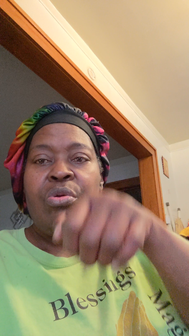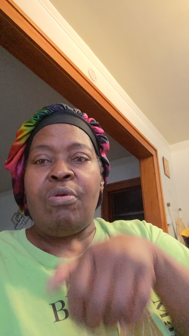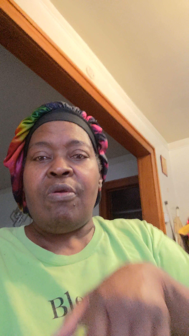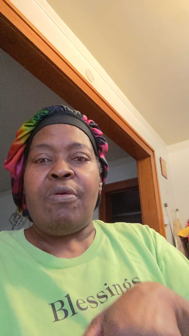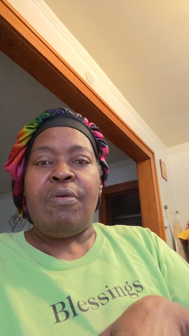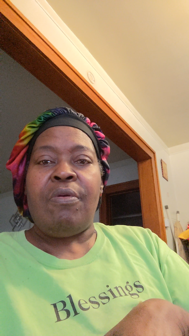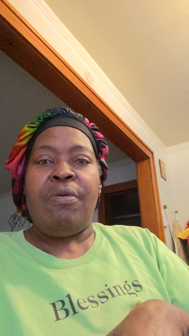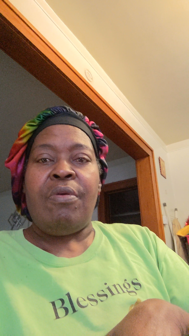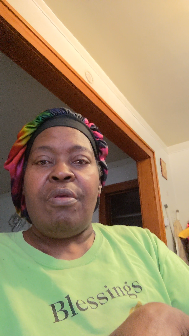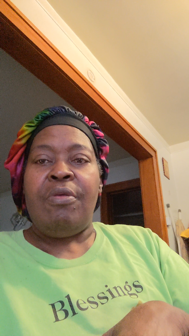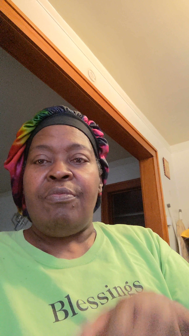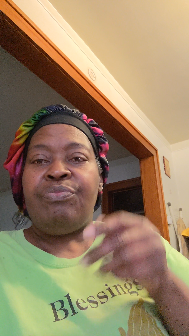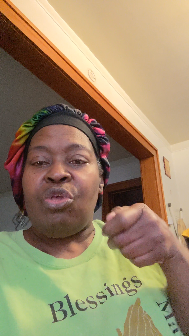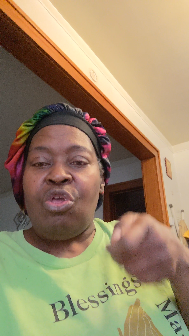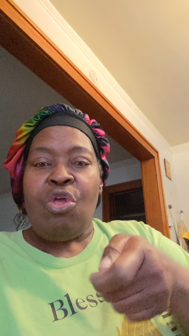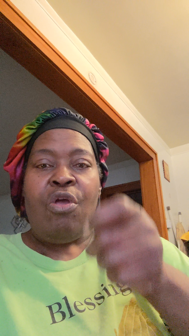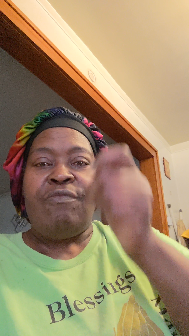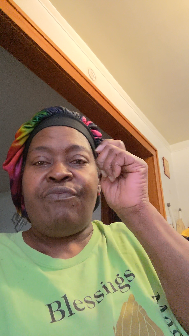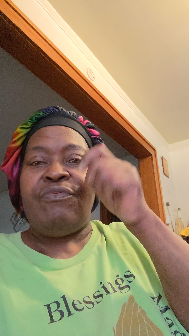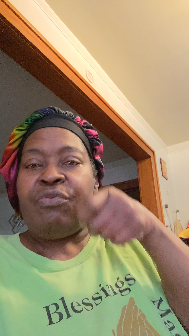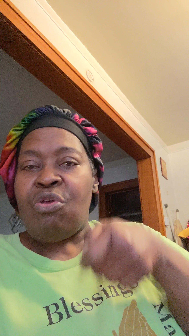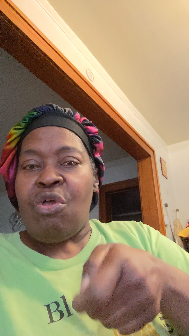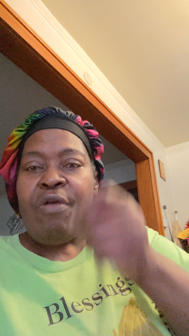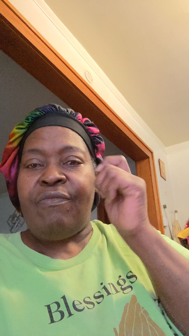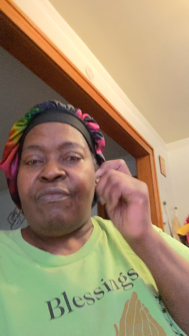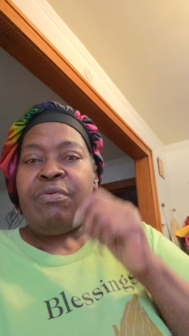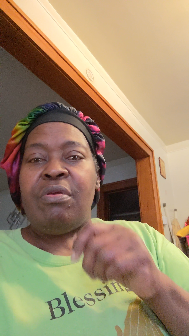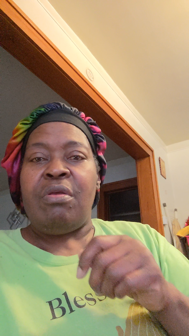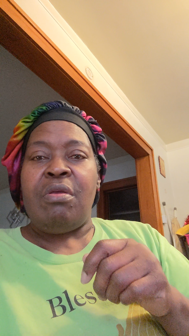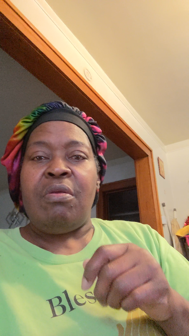shovel